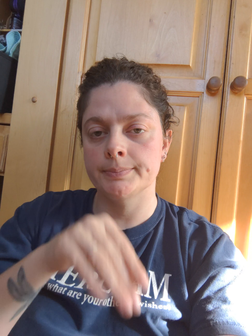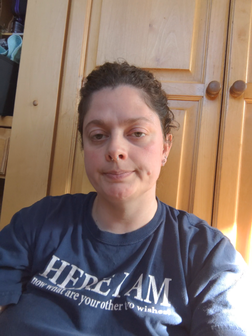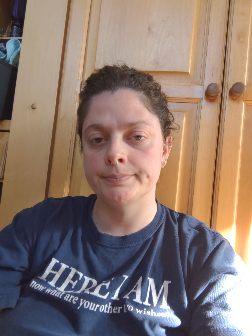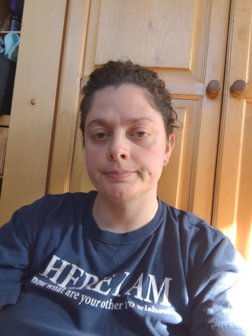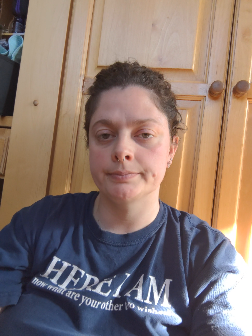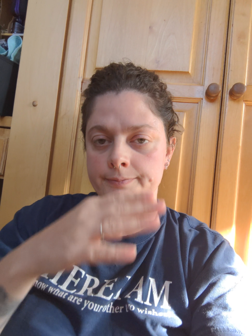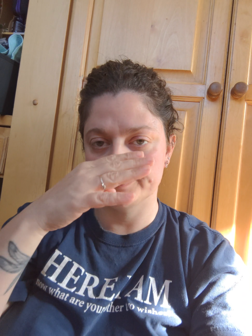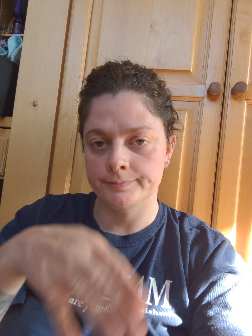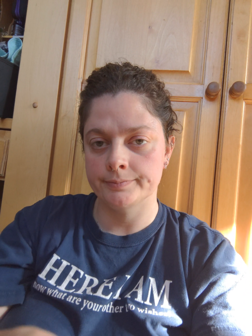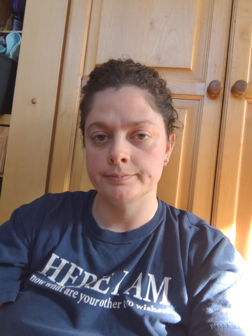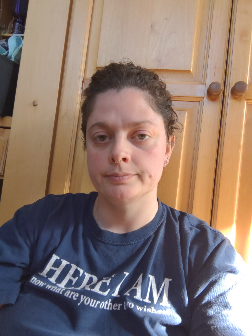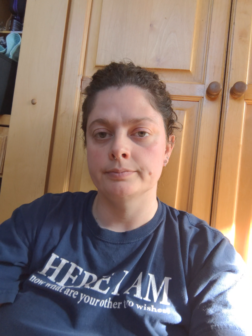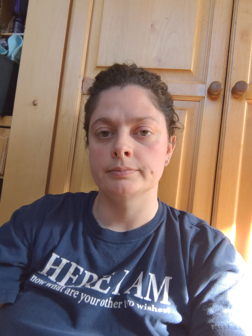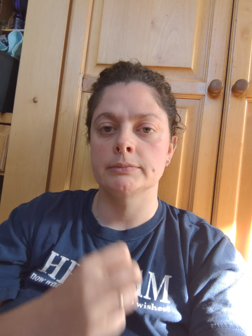elephant